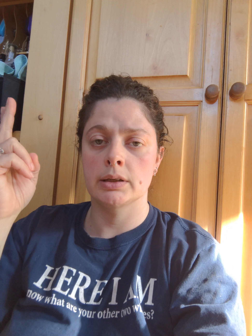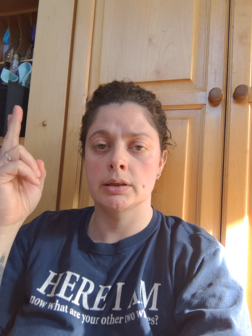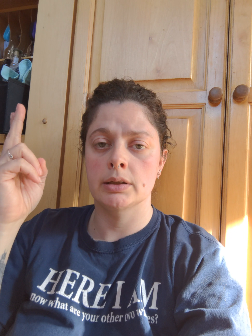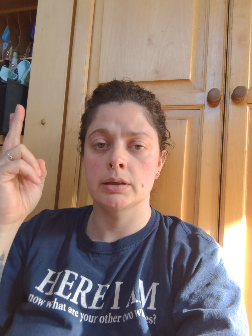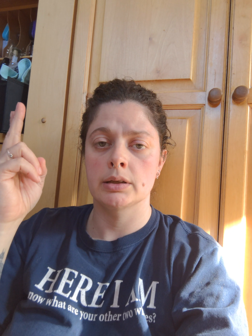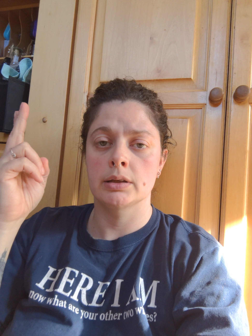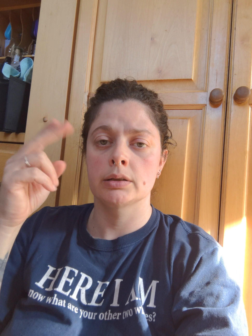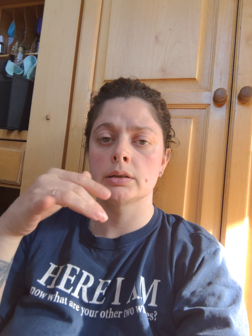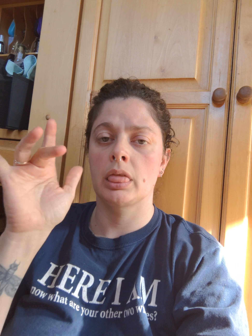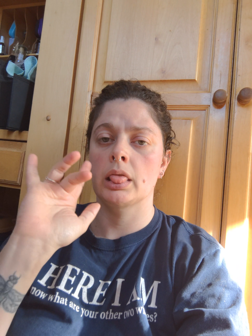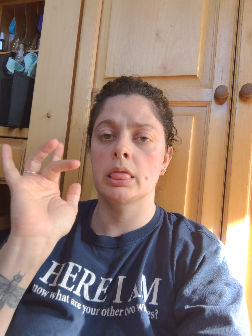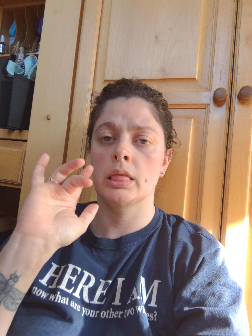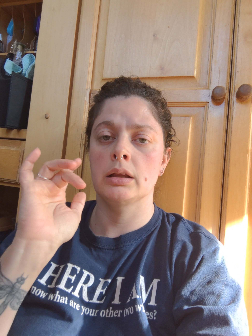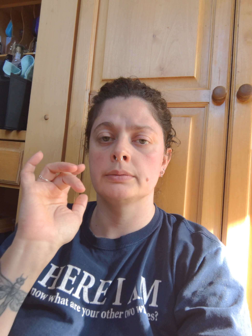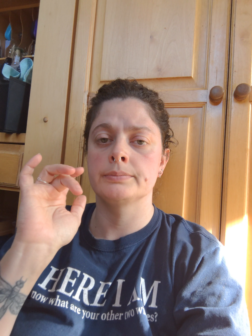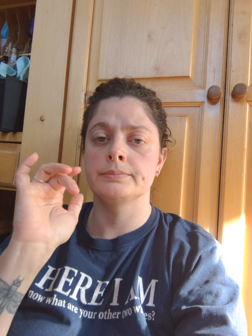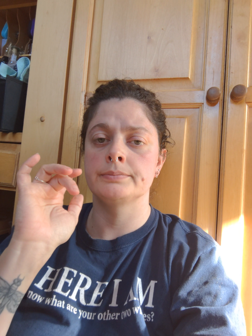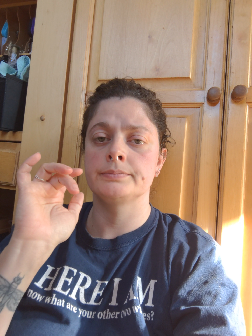yucky